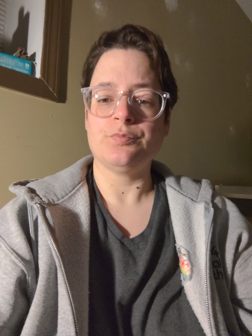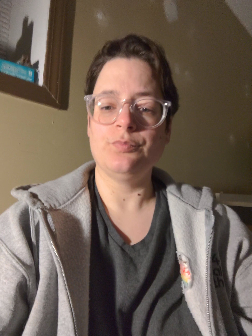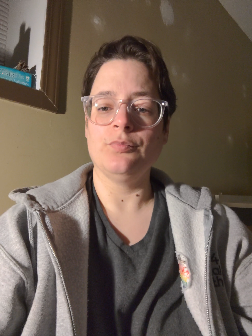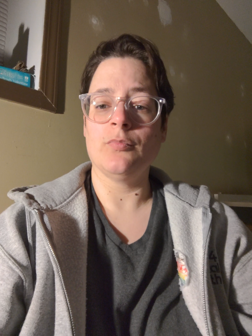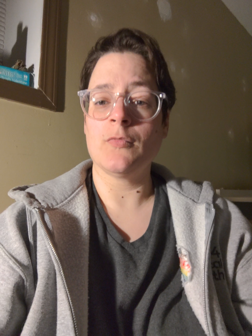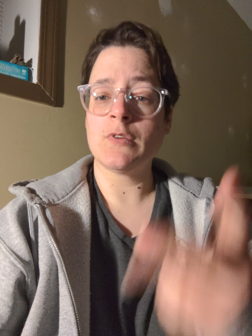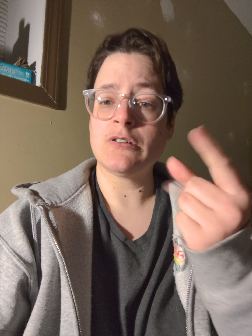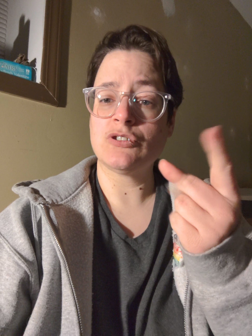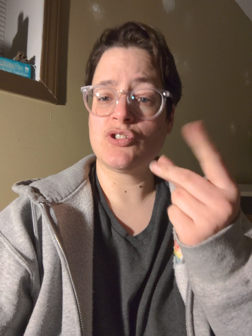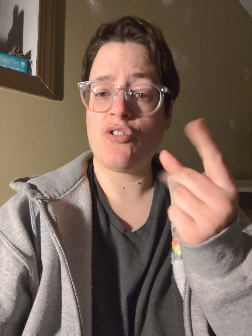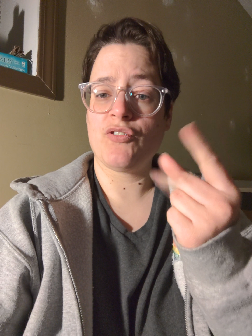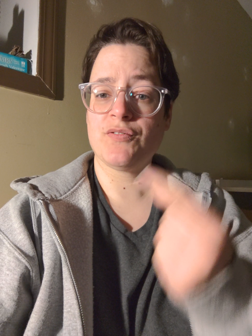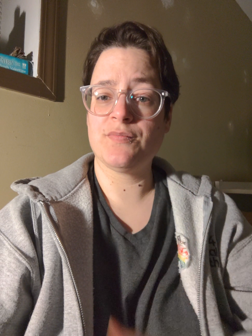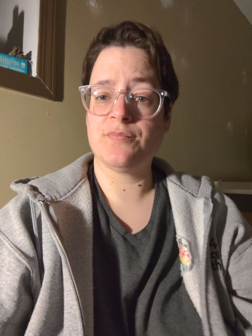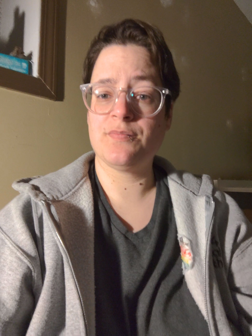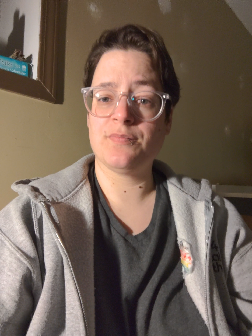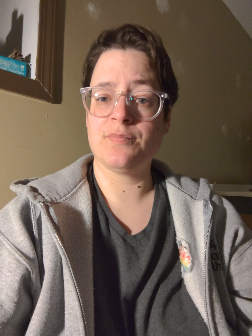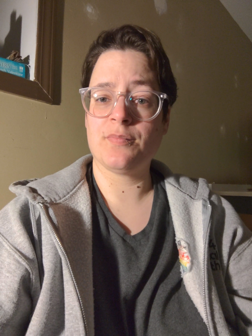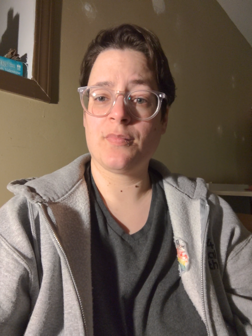dog